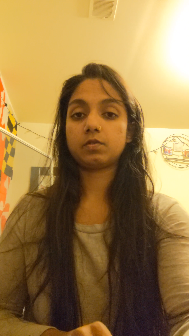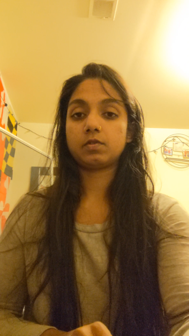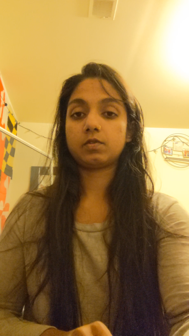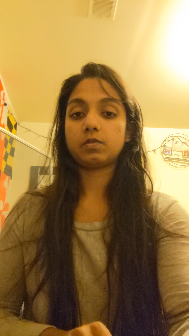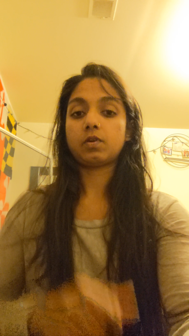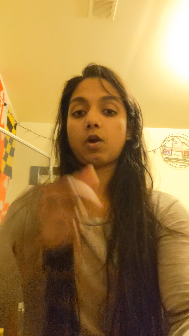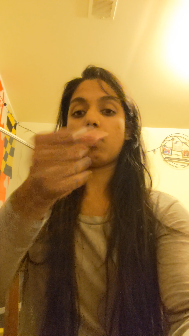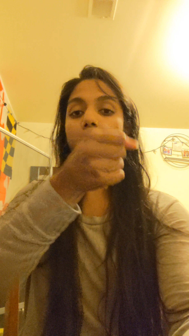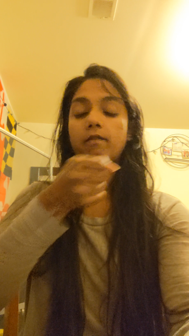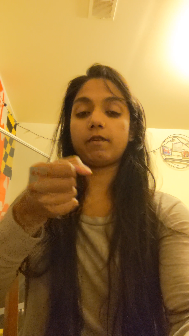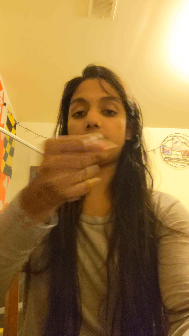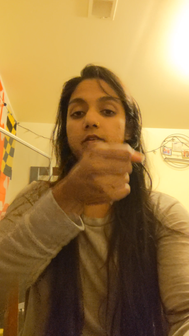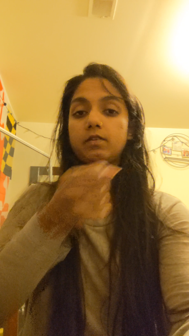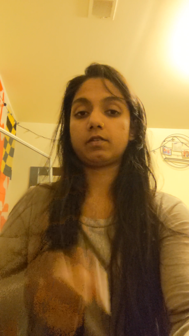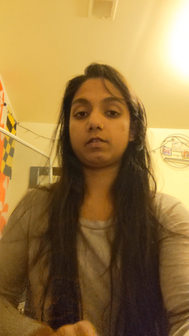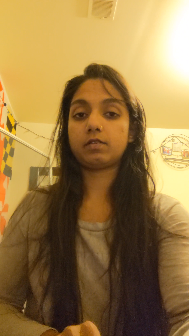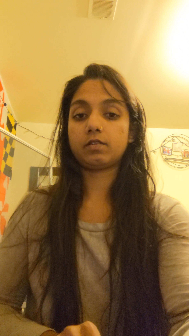coffee